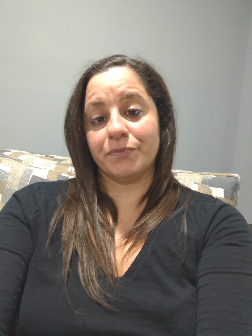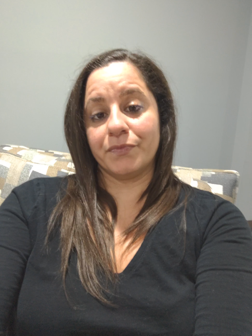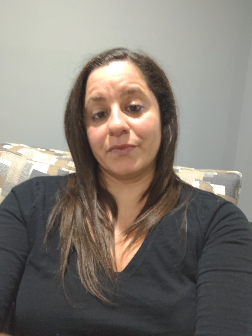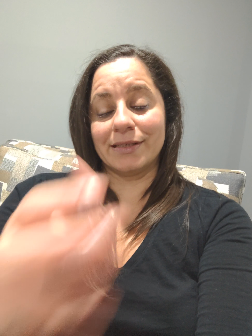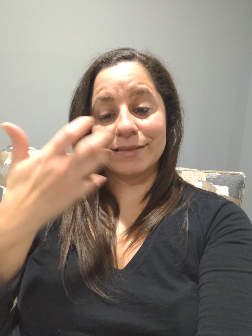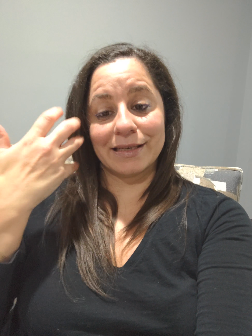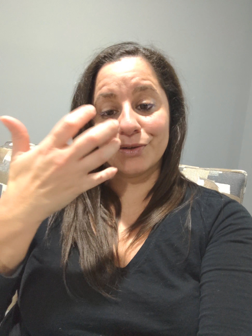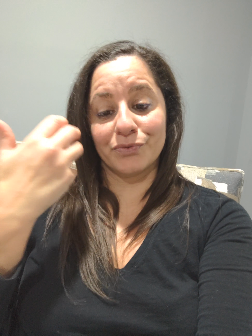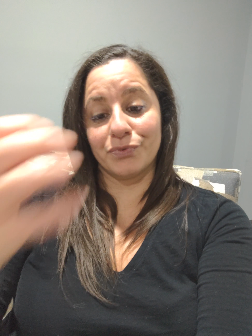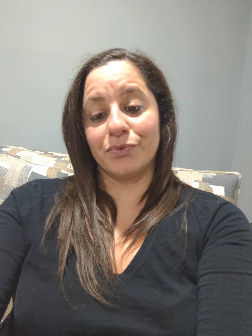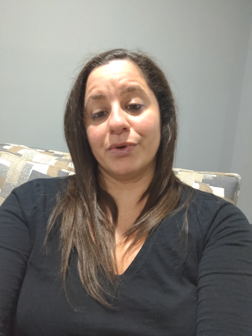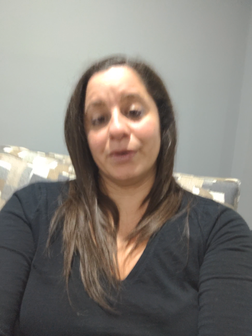tiger